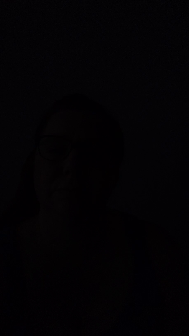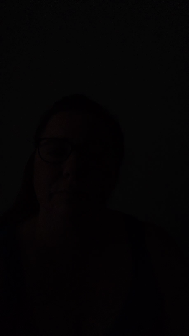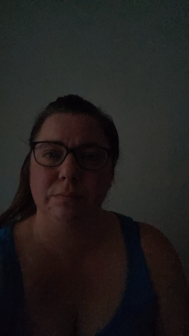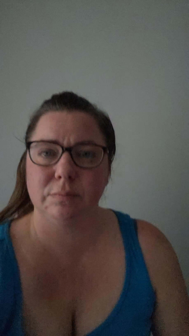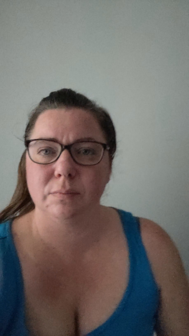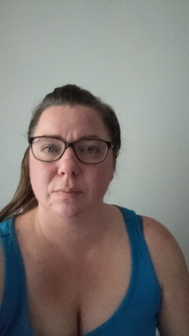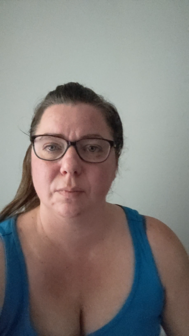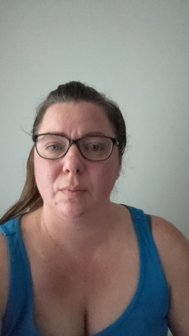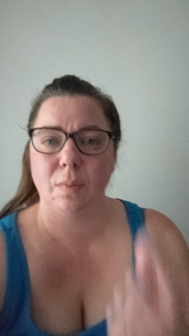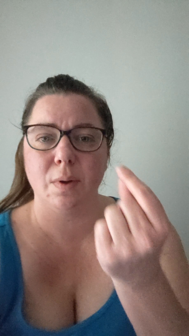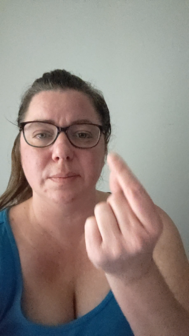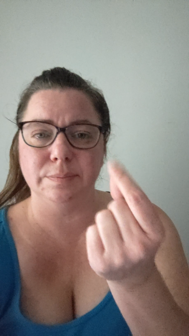do